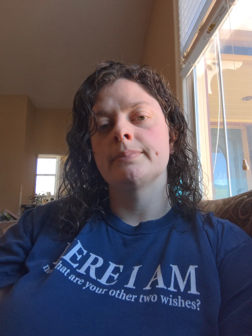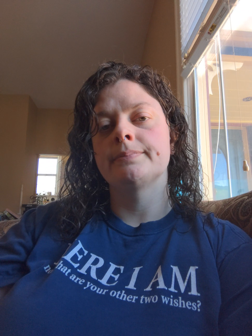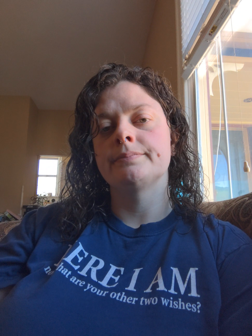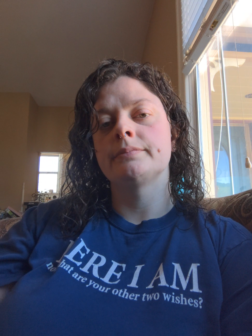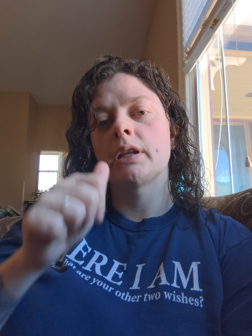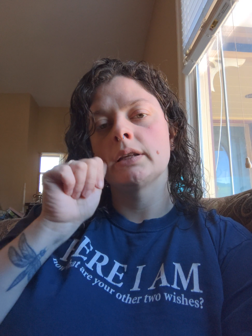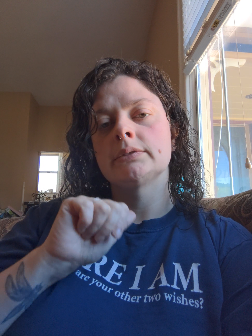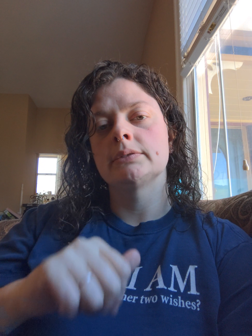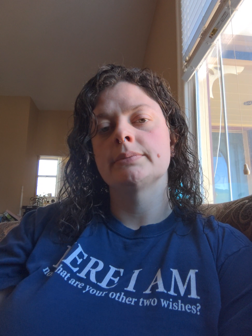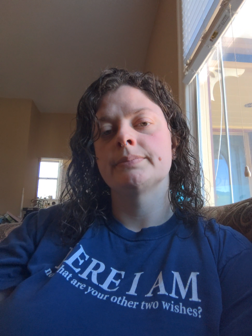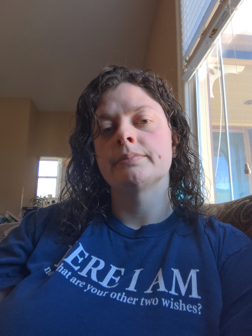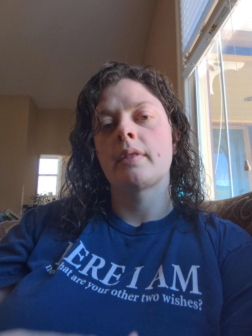aunt